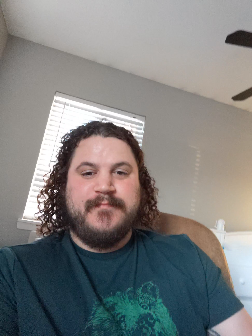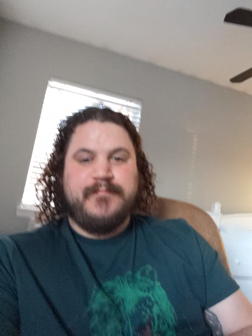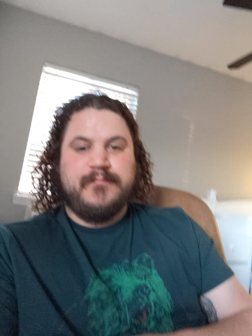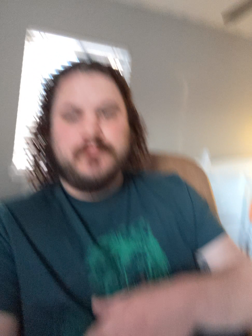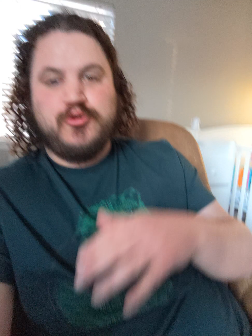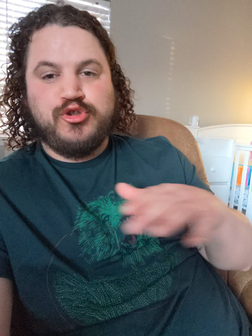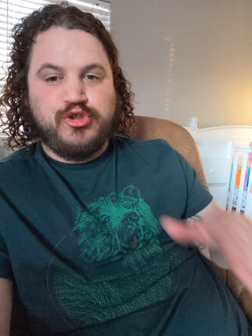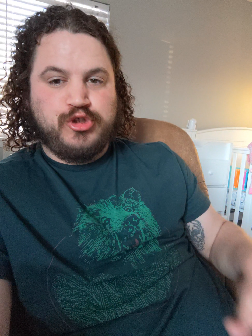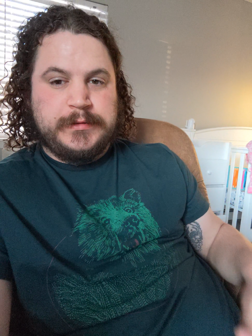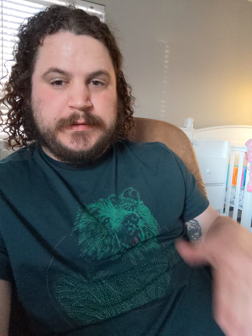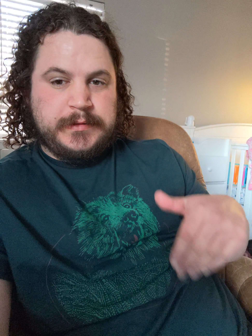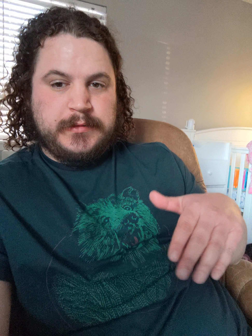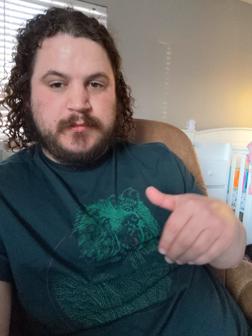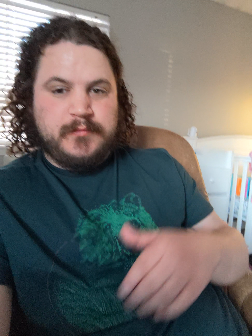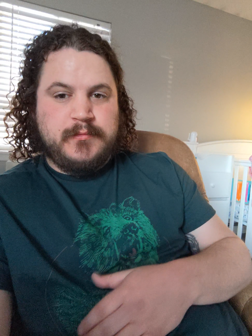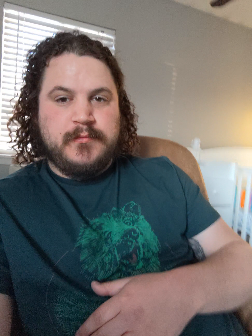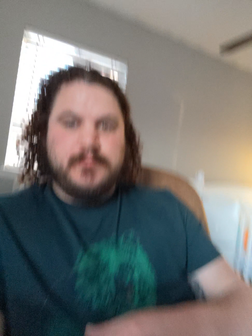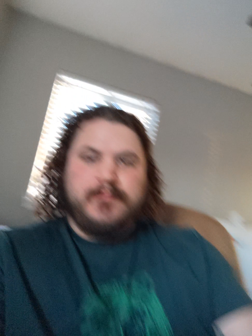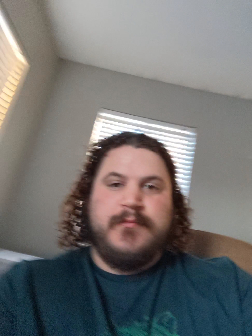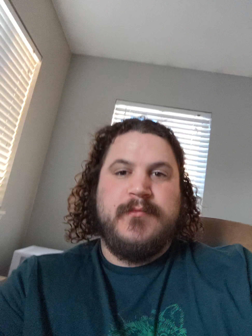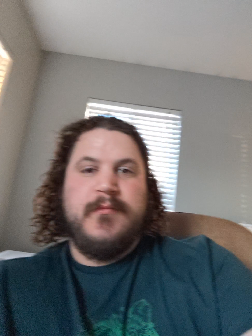jeans